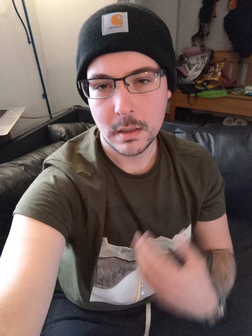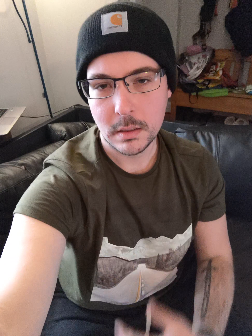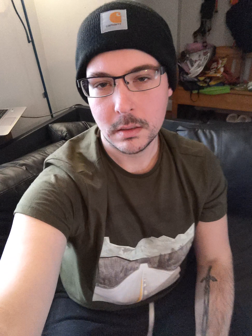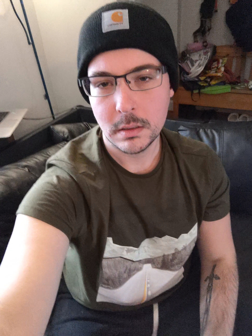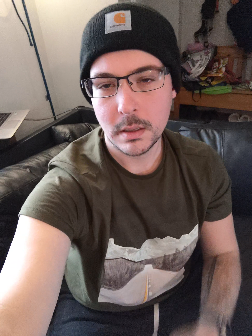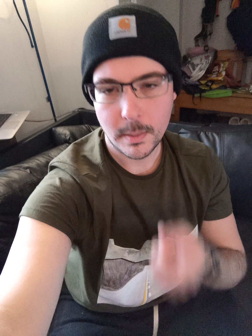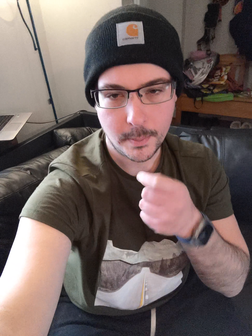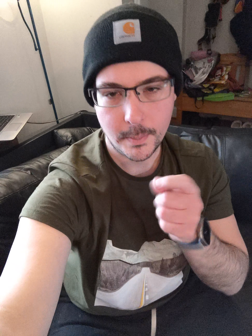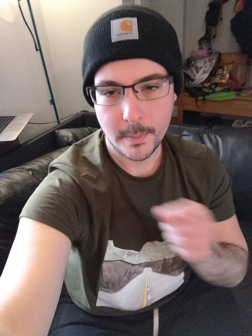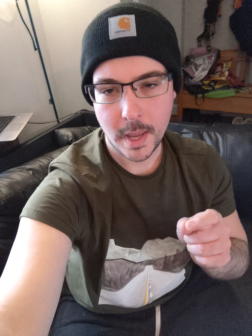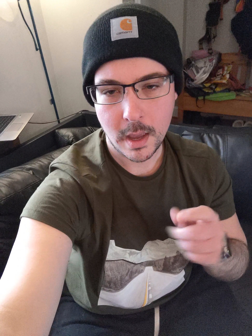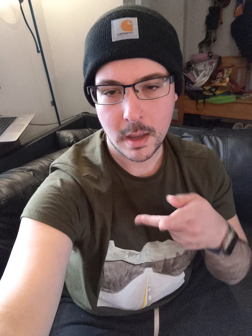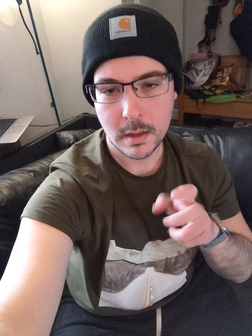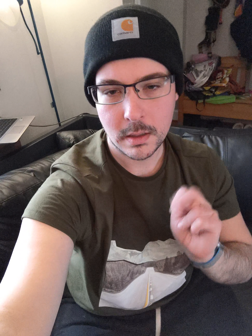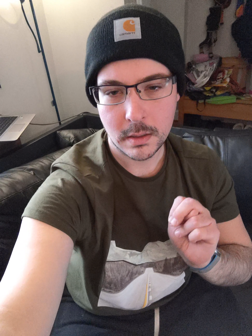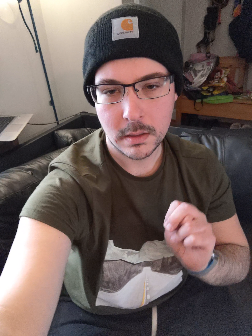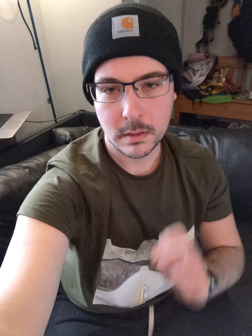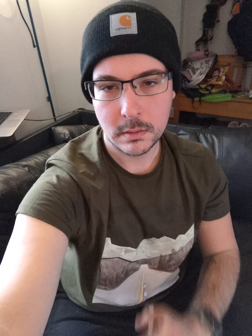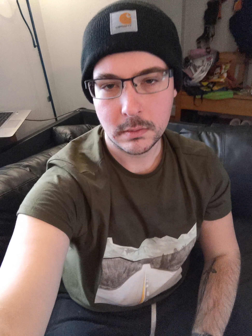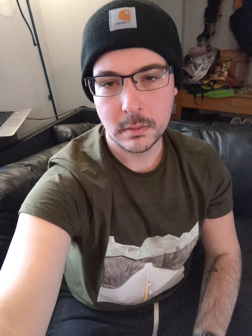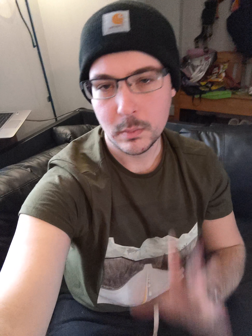pen